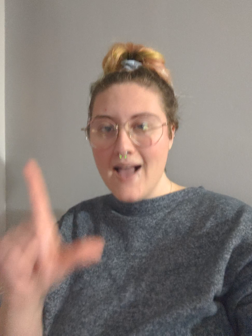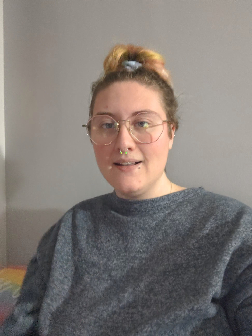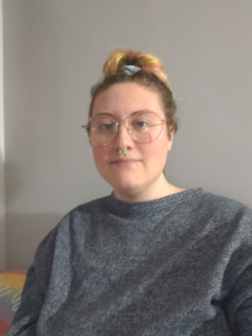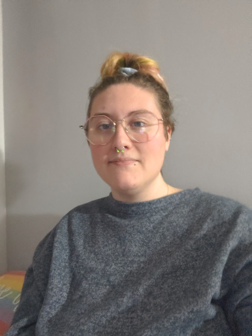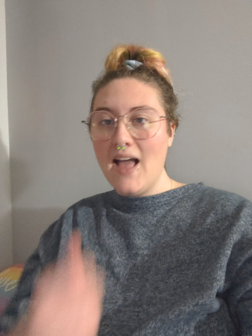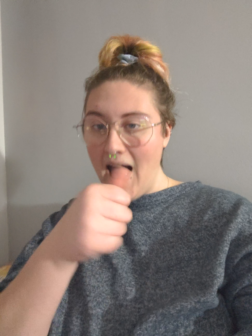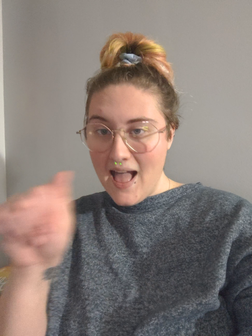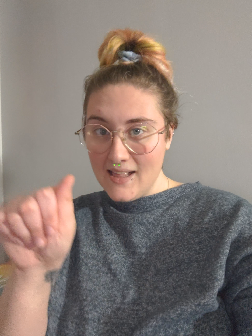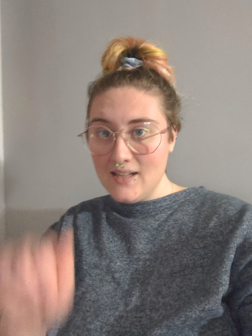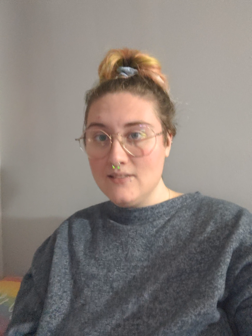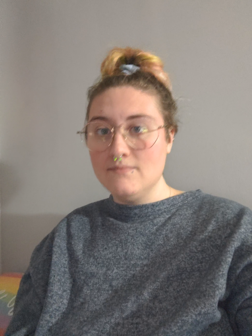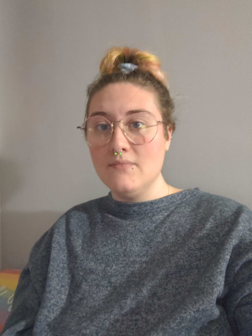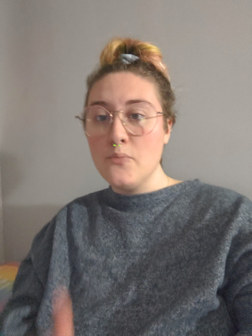any